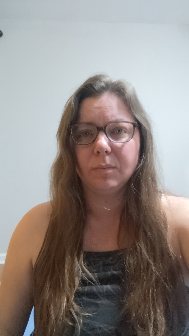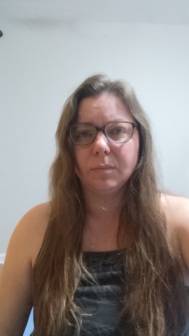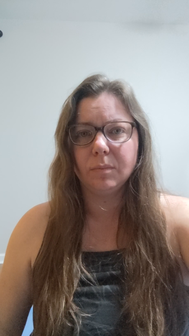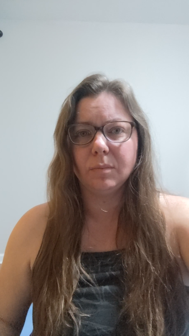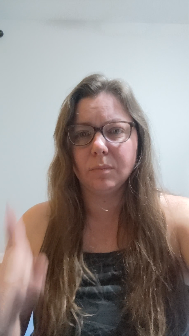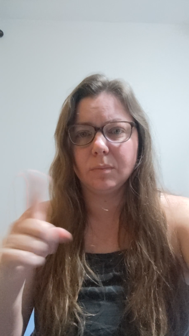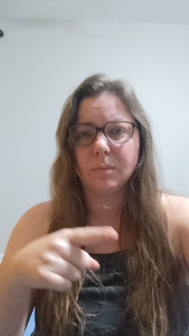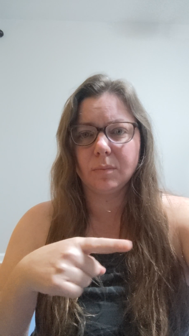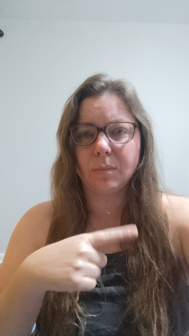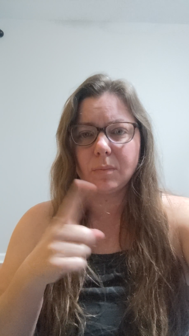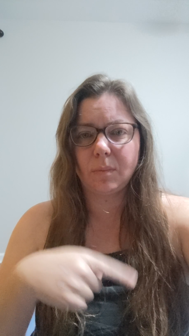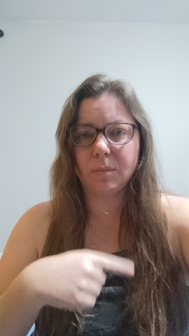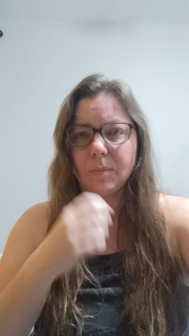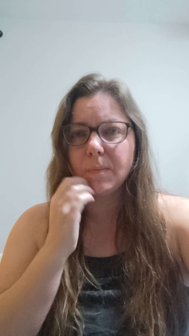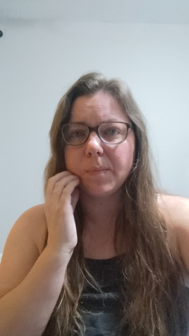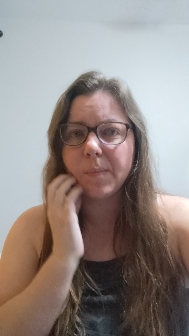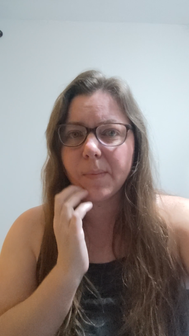cut